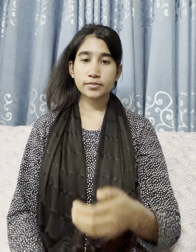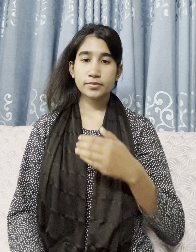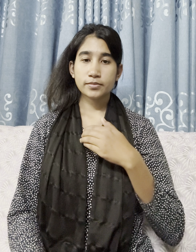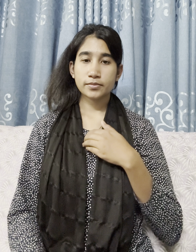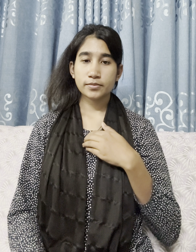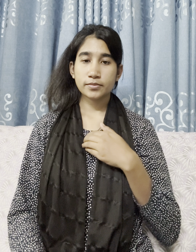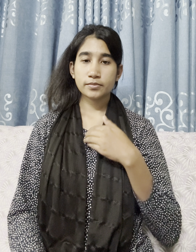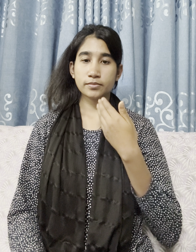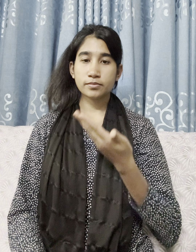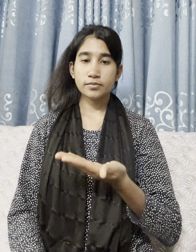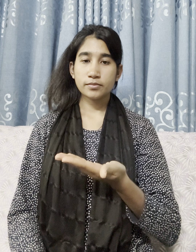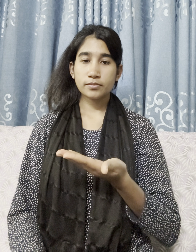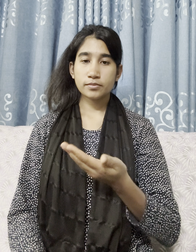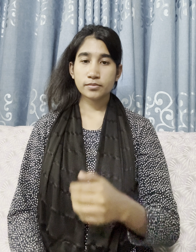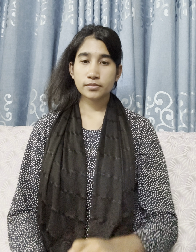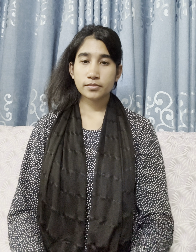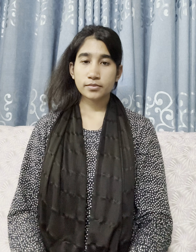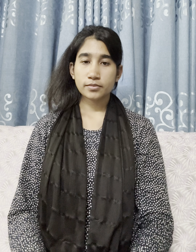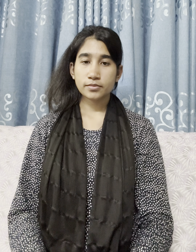ইচ্ছা করা